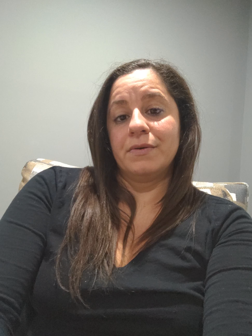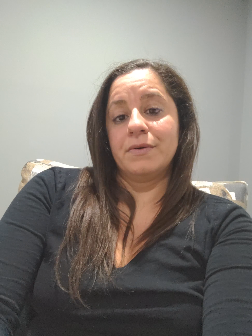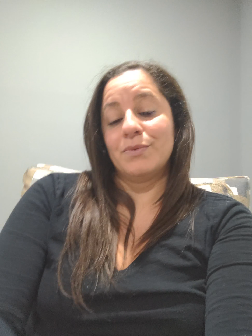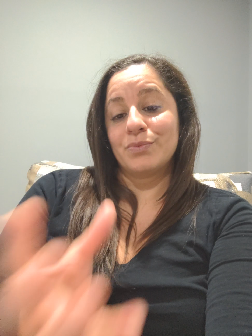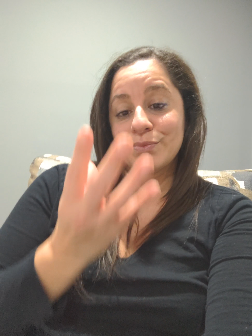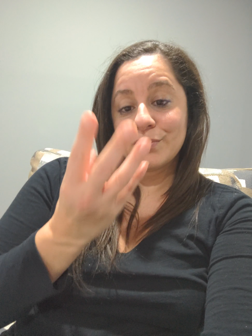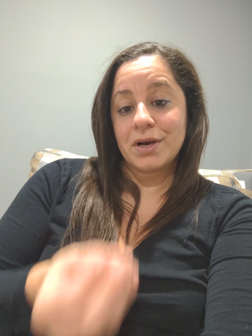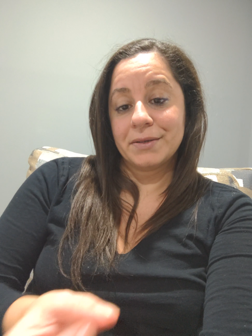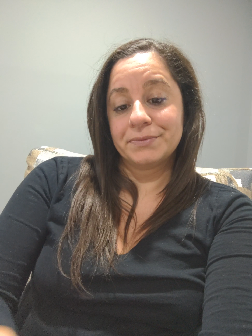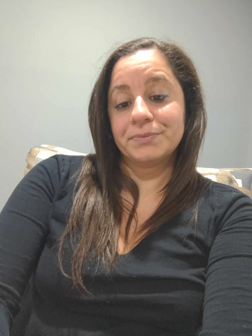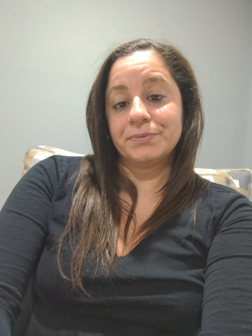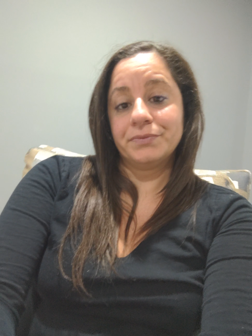wet